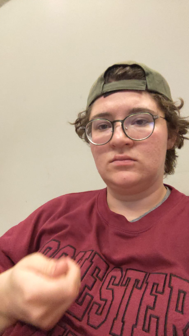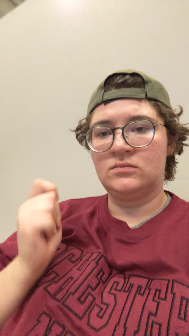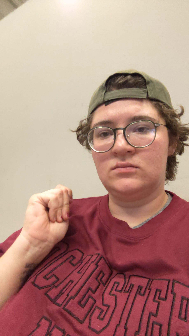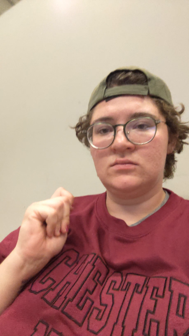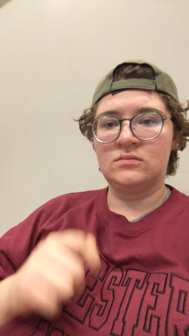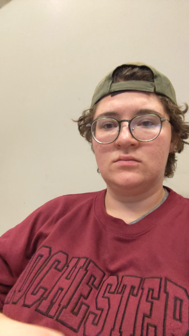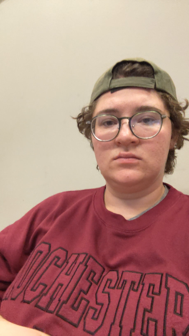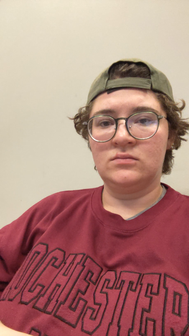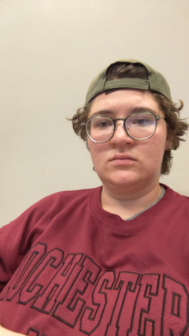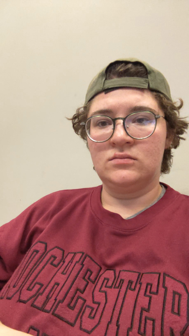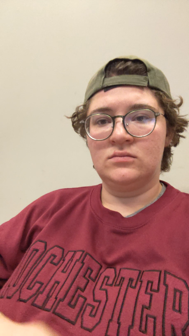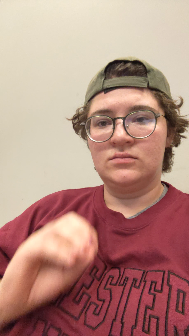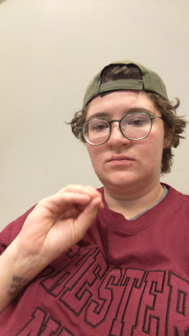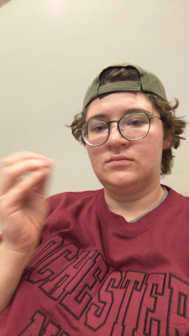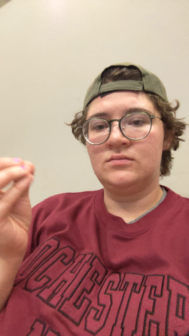none